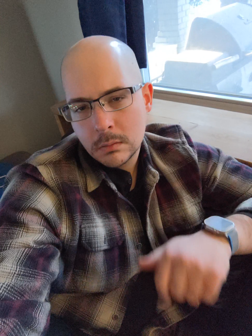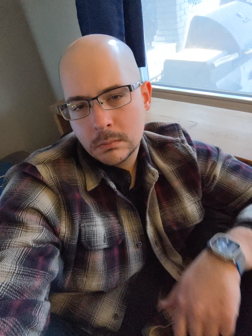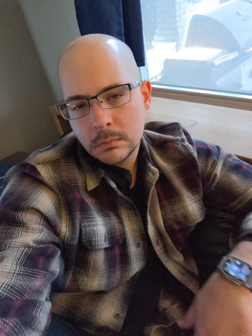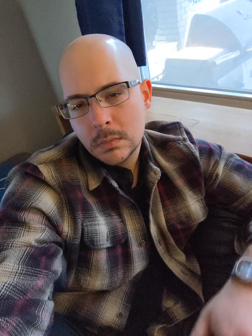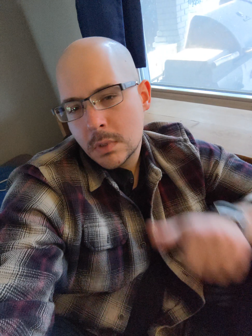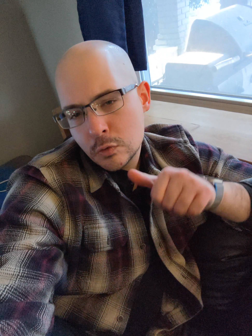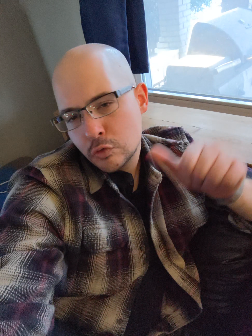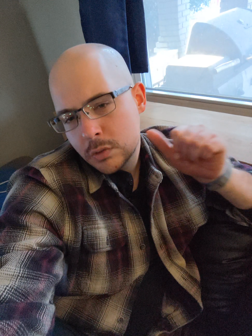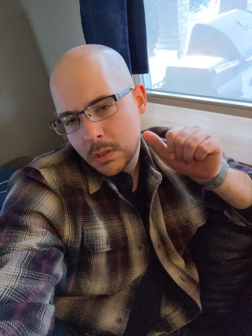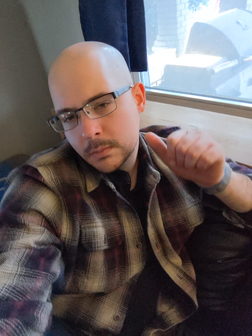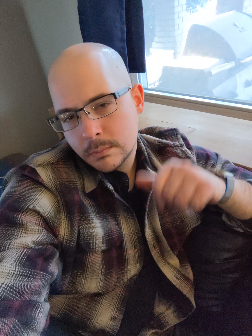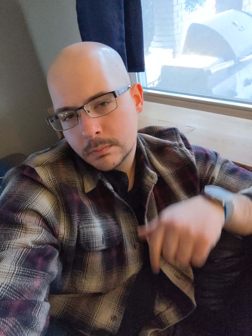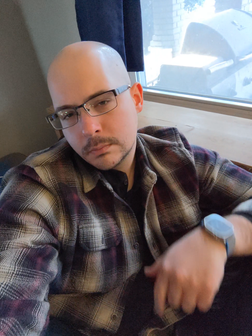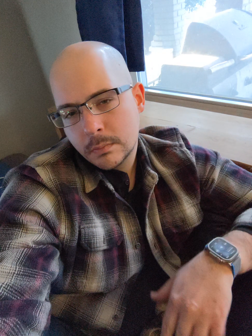yesterday